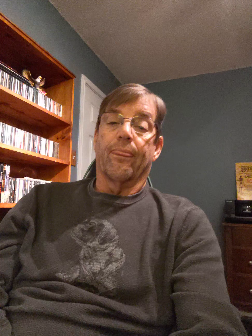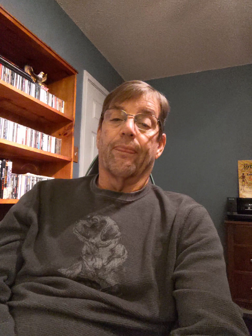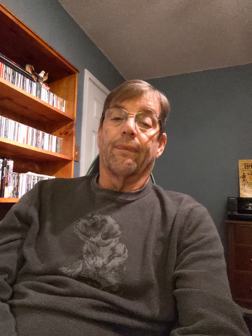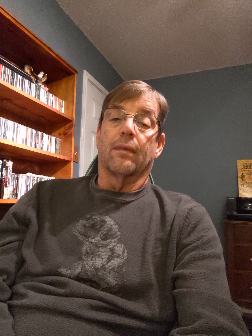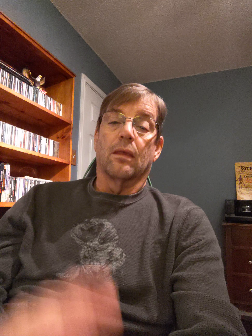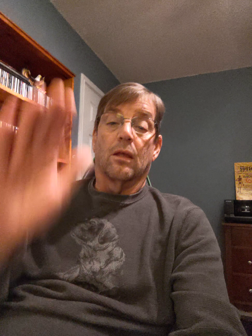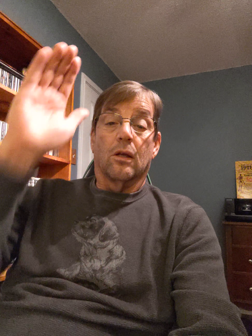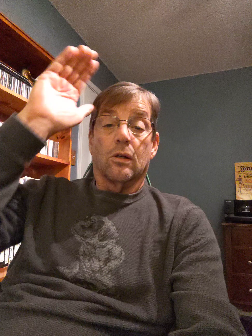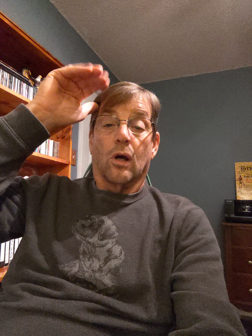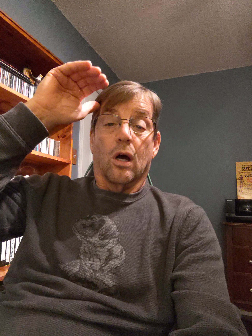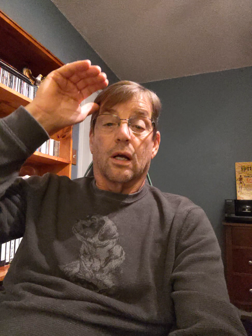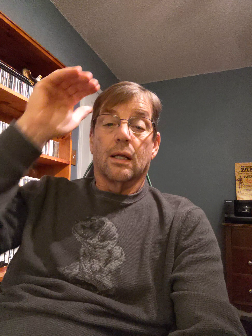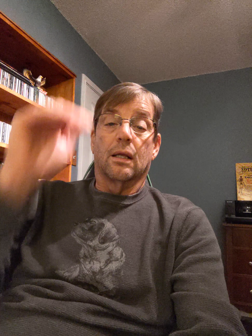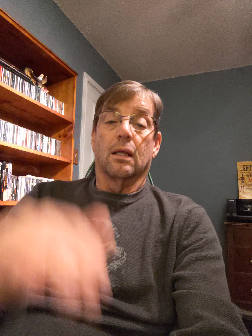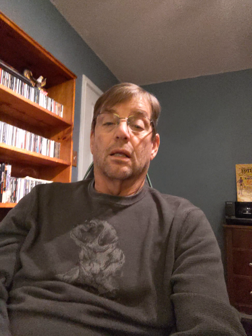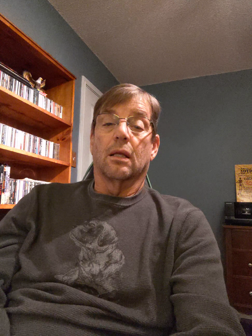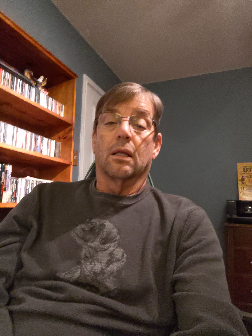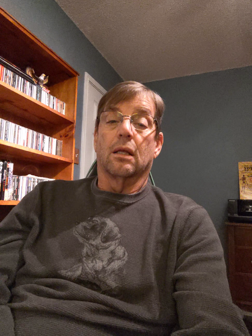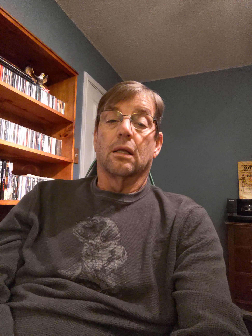donkey